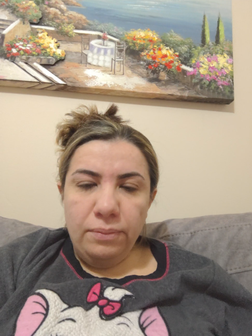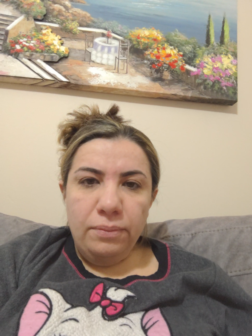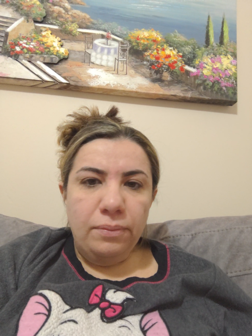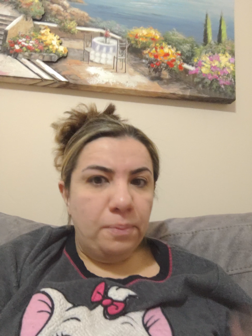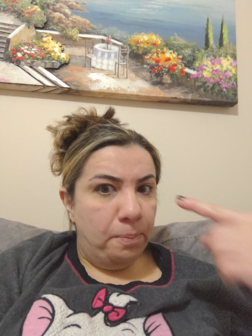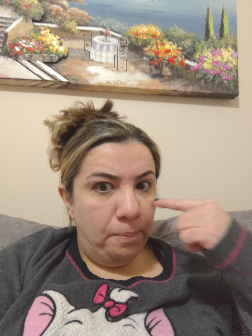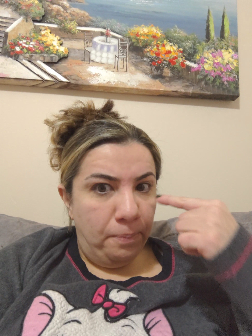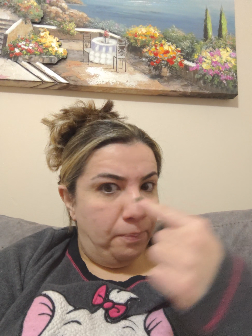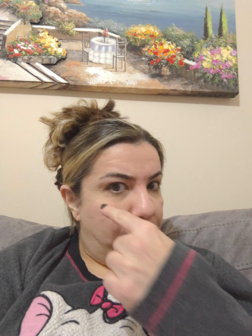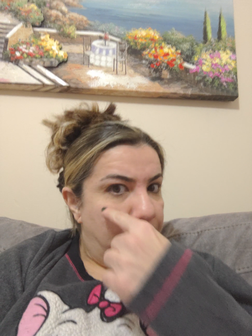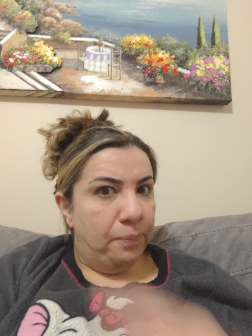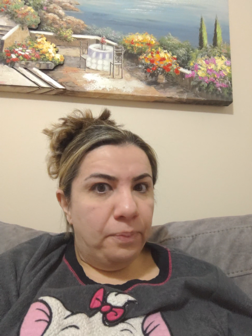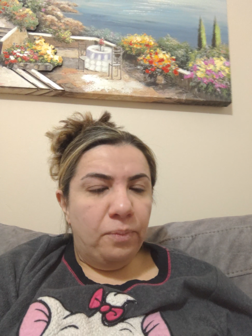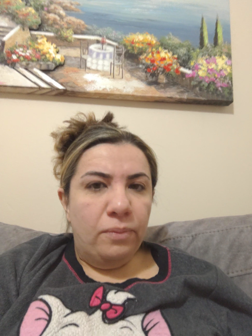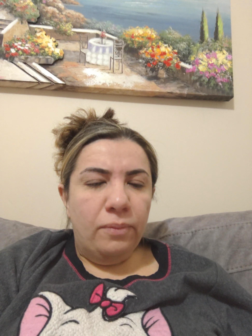eye